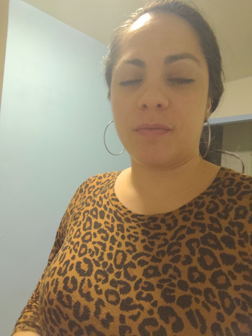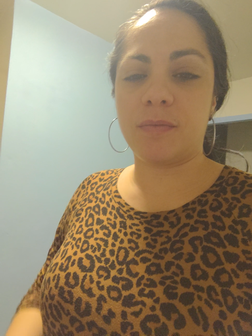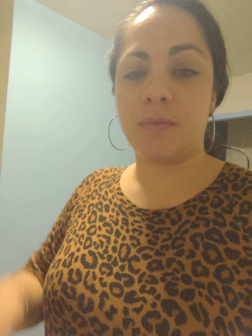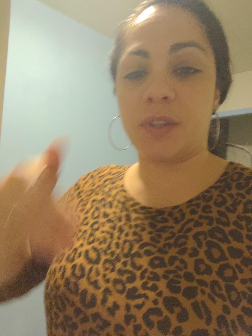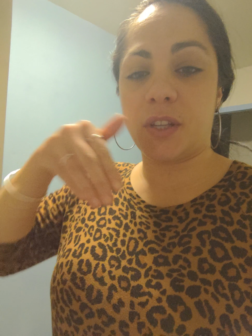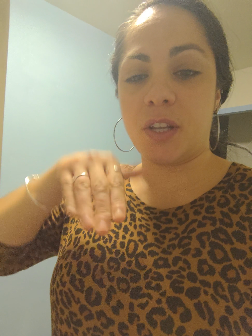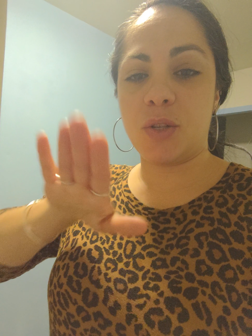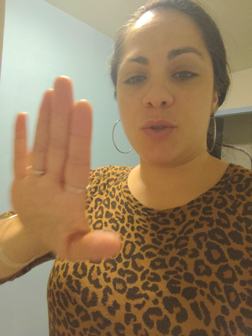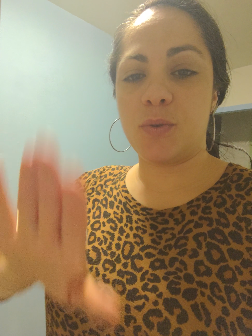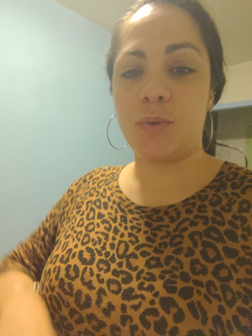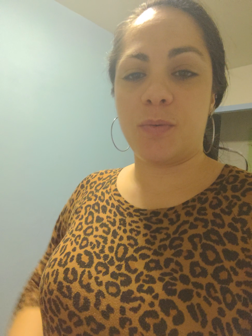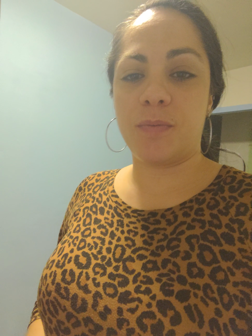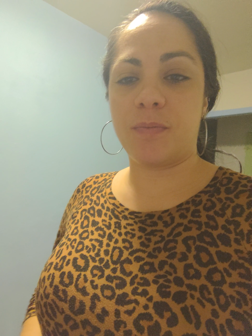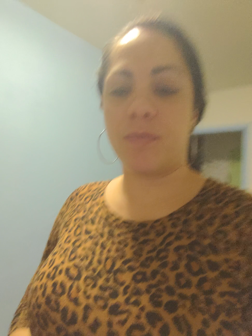into